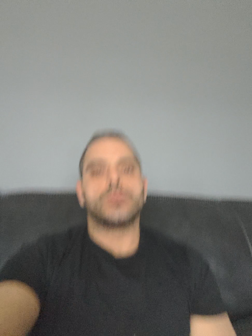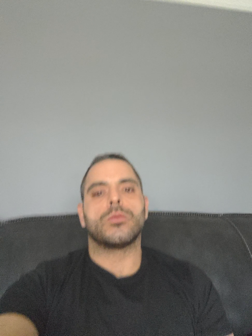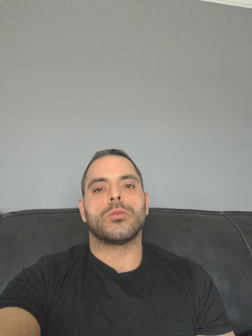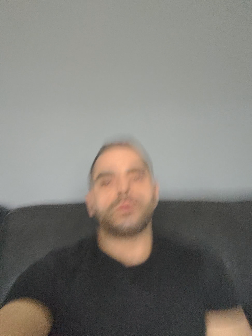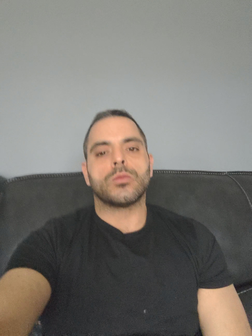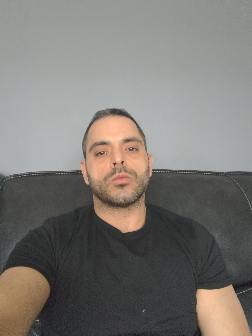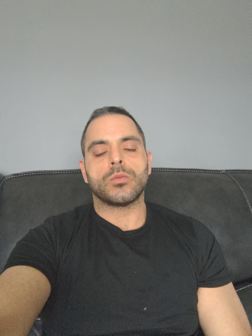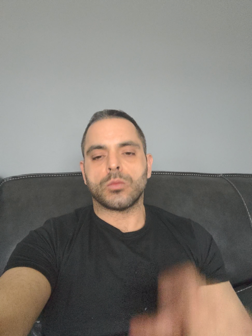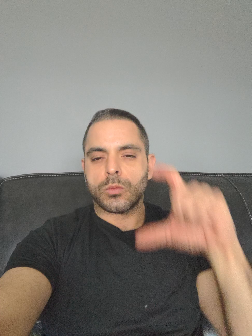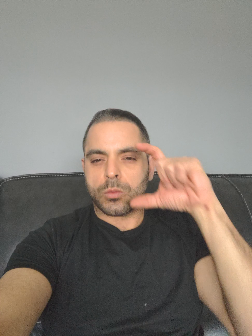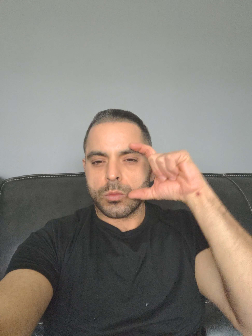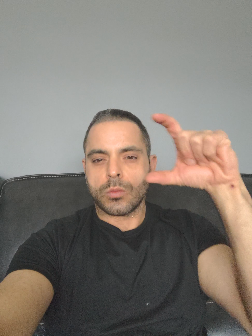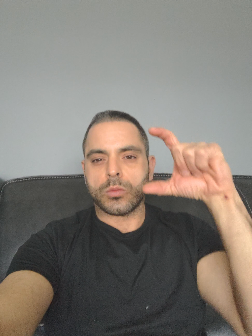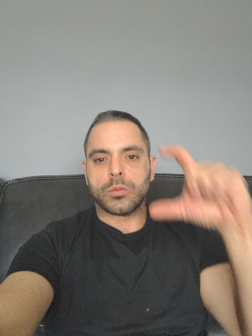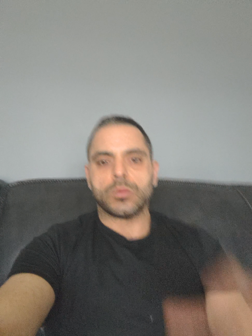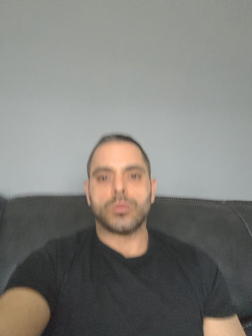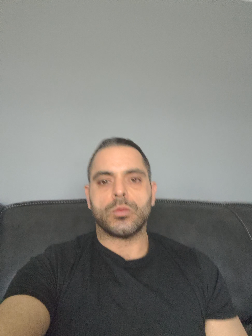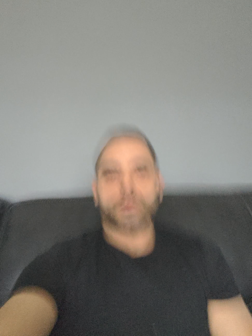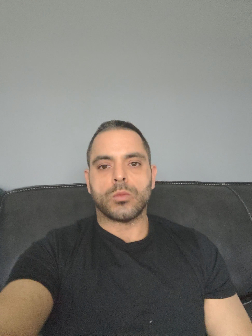moon